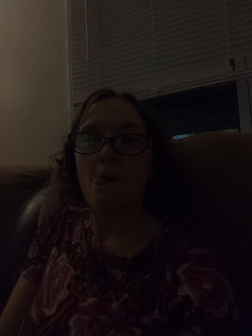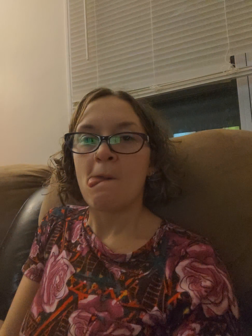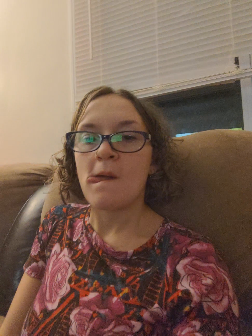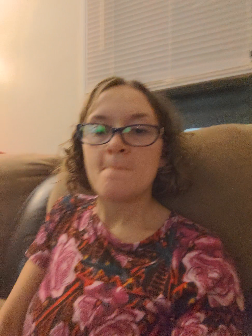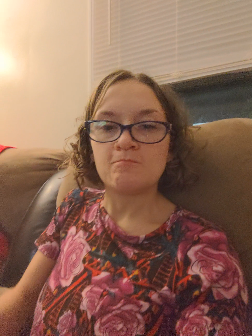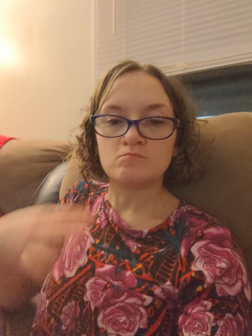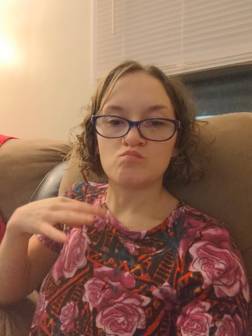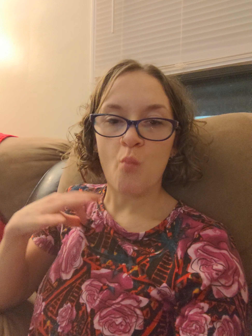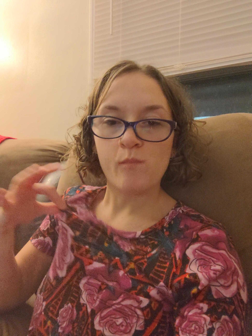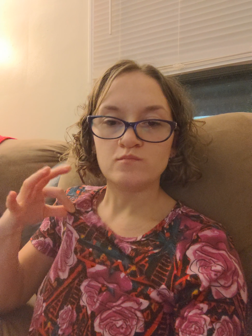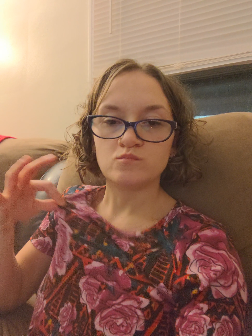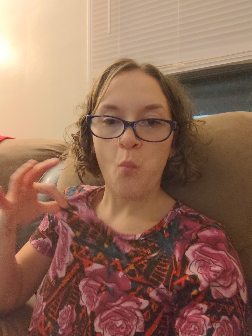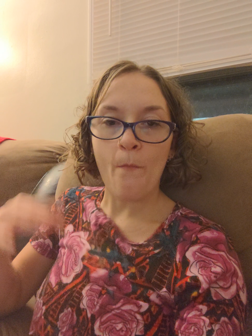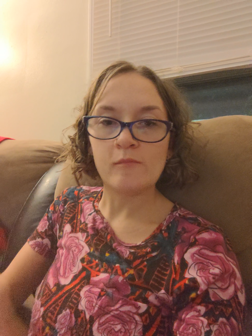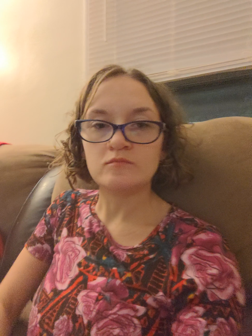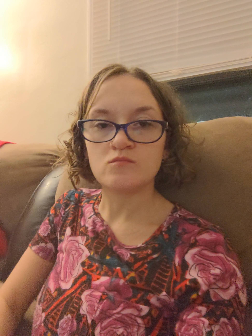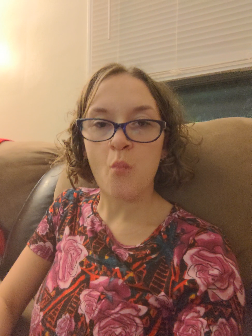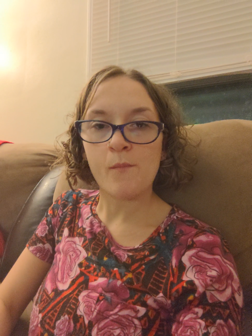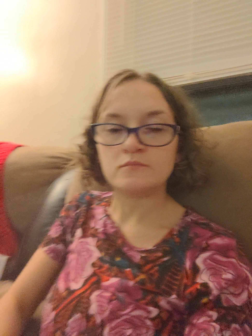shirt